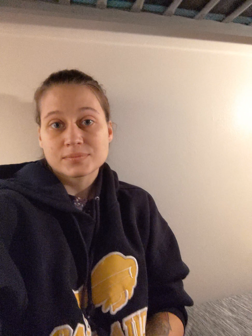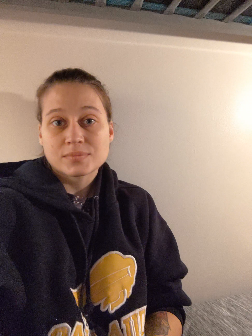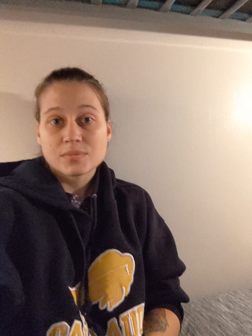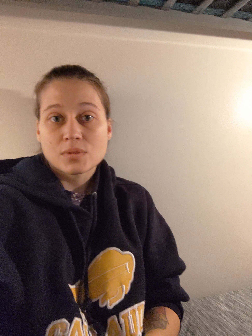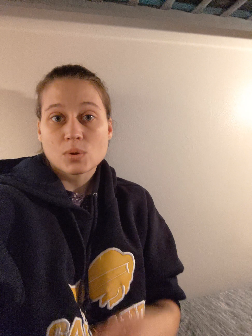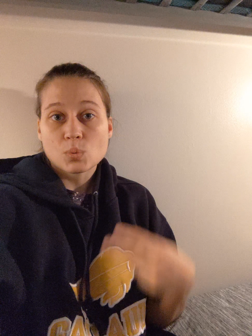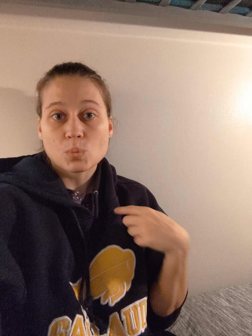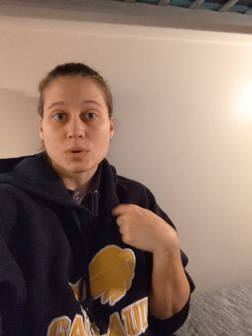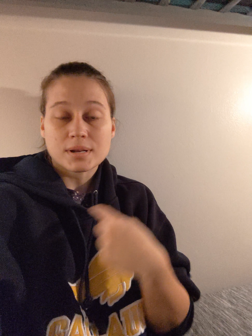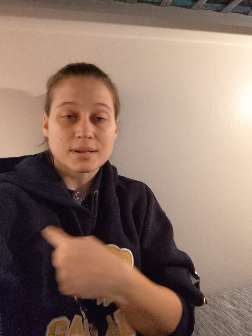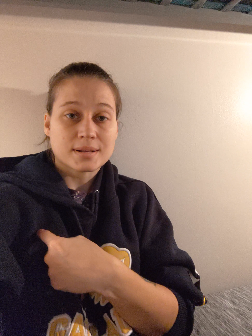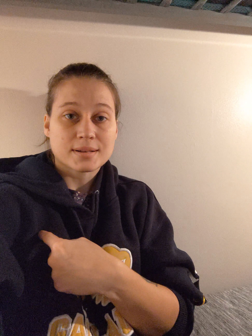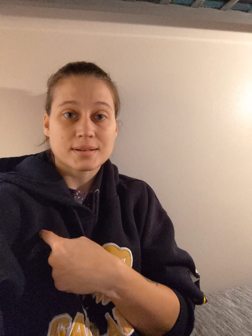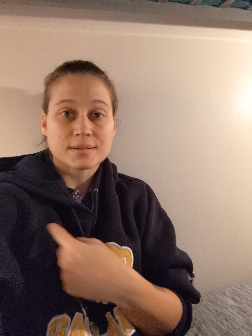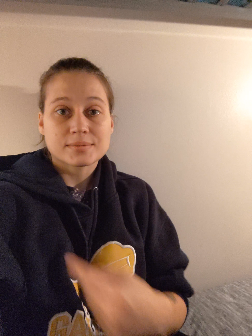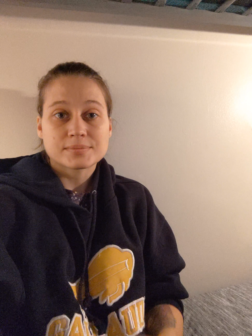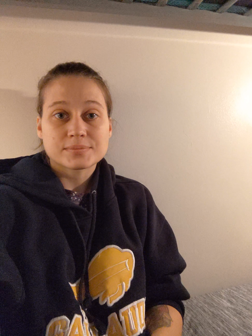we